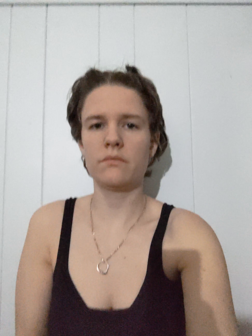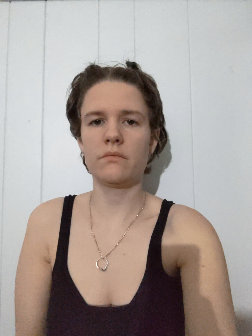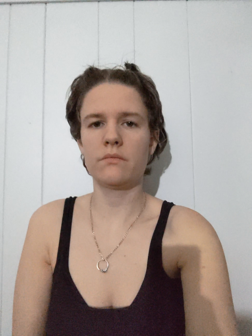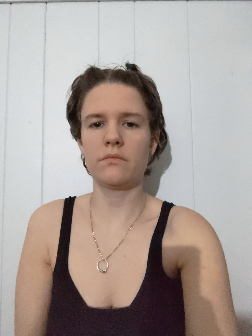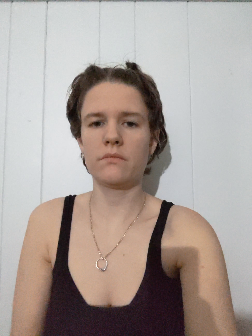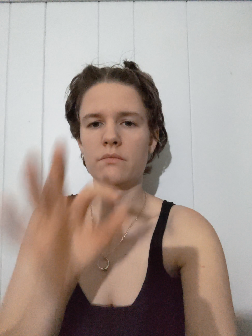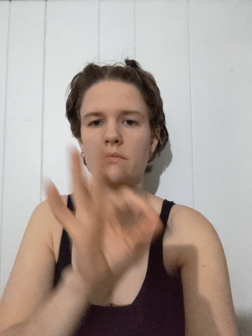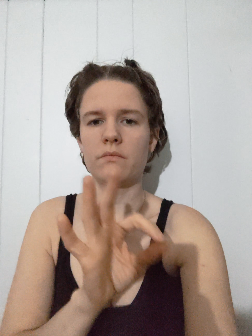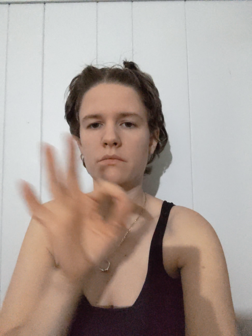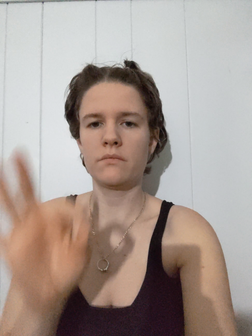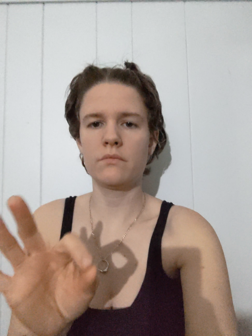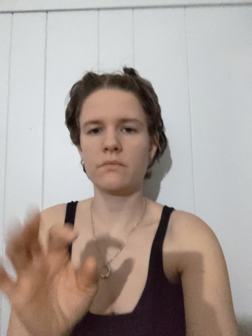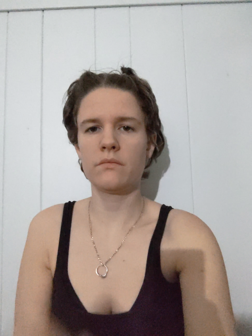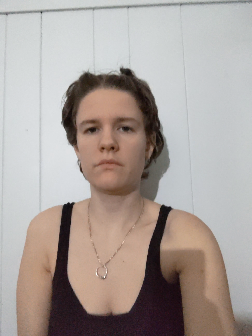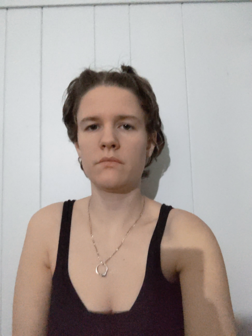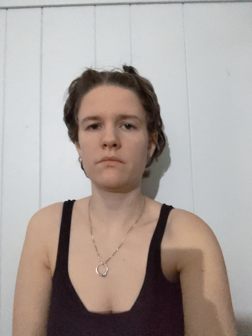french fries